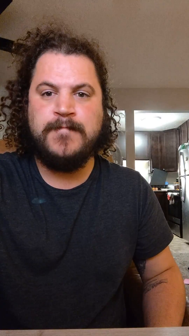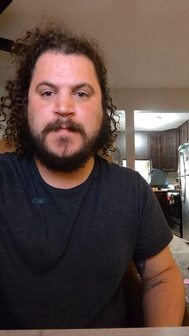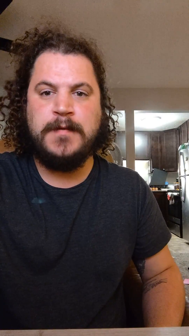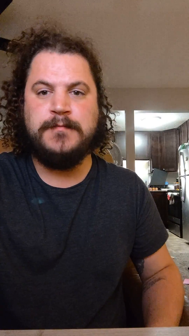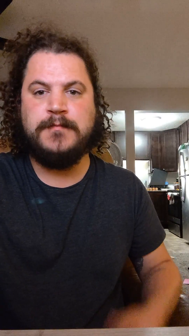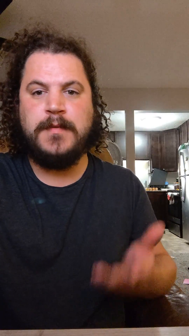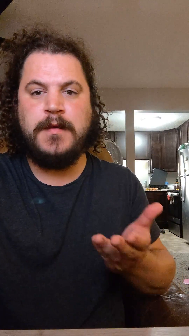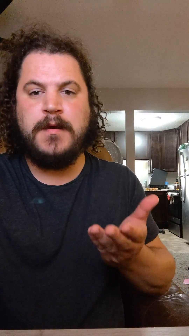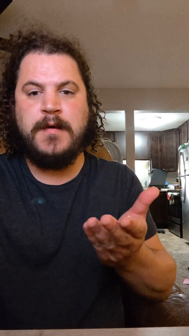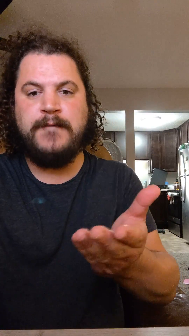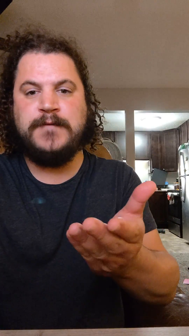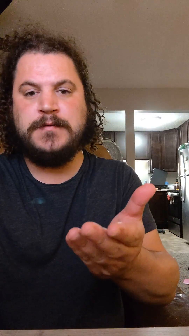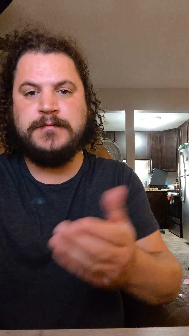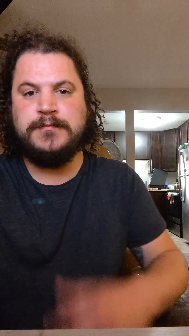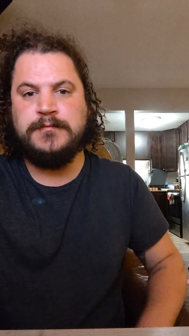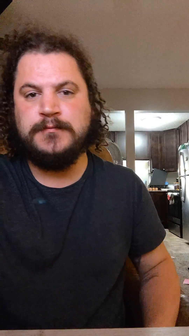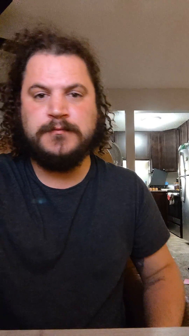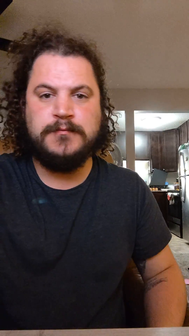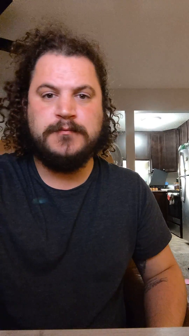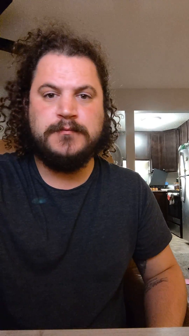oven